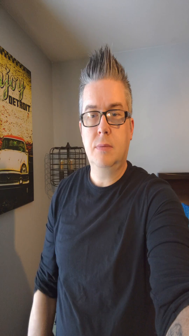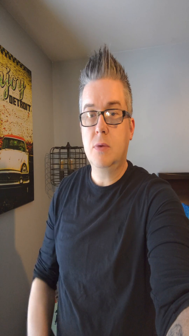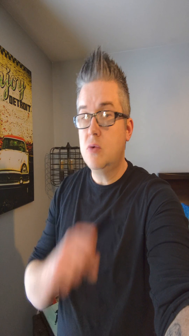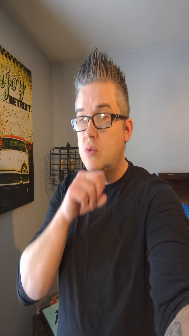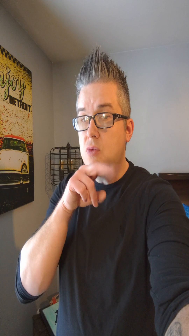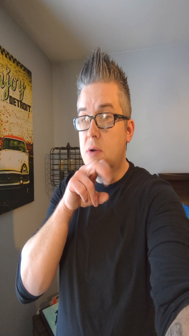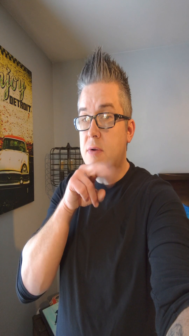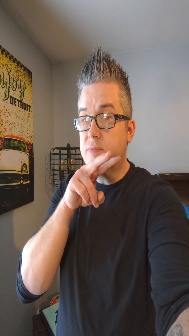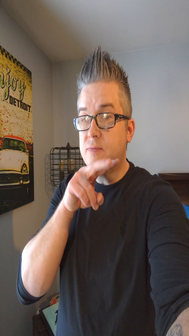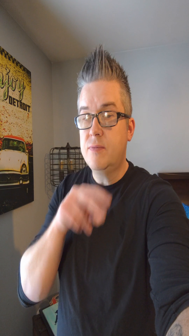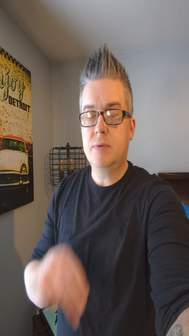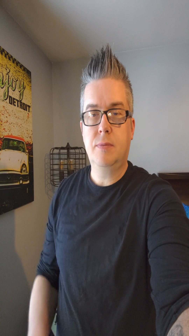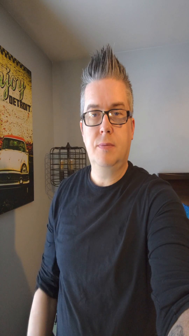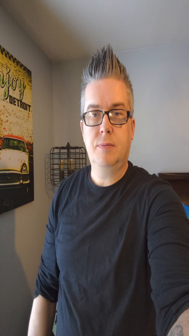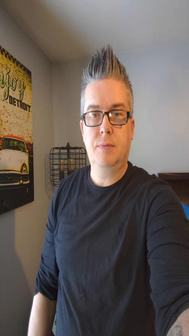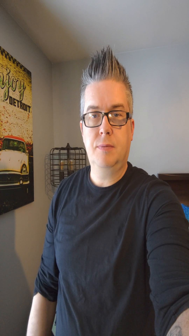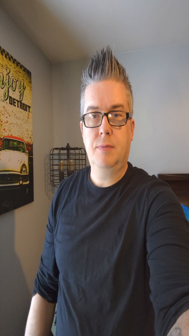frog